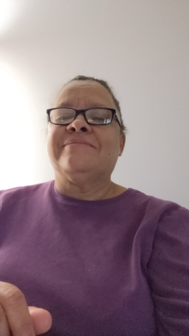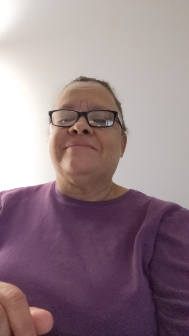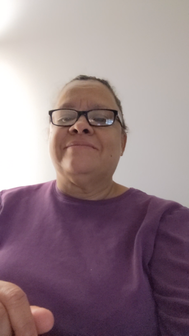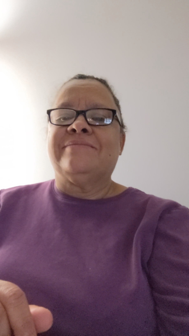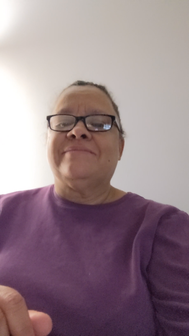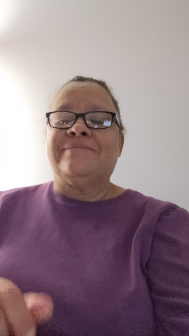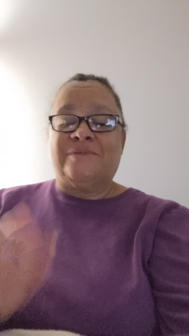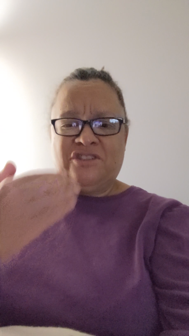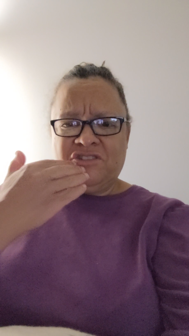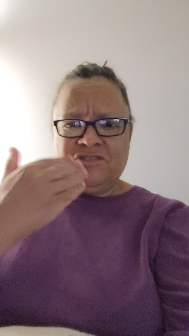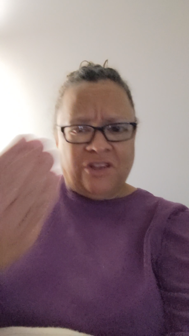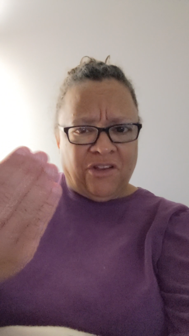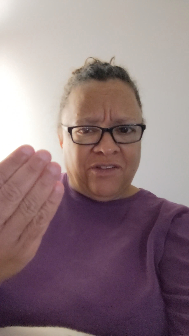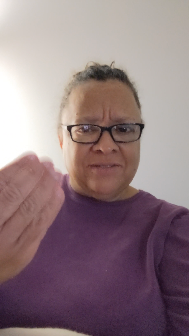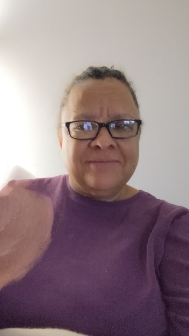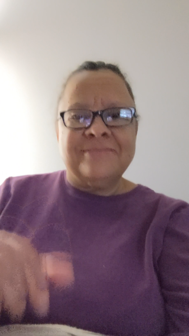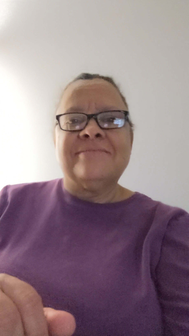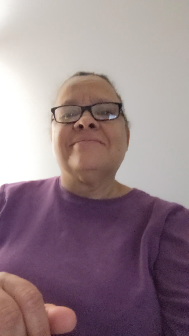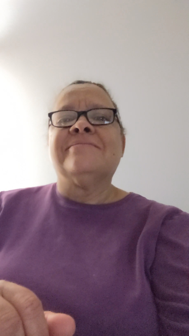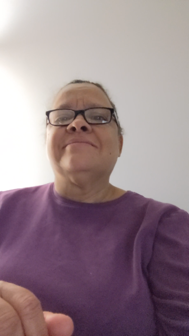good